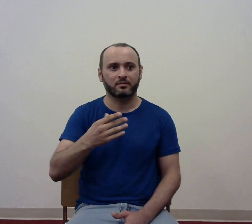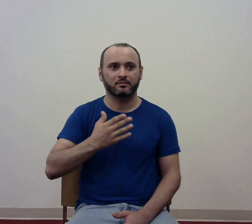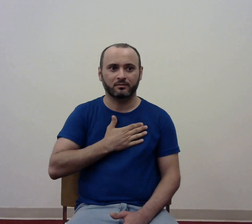mən